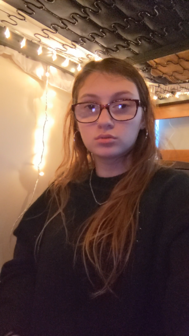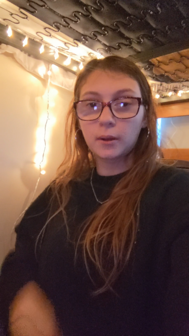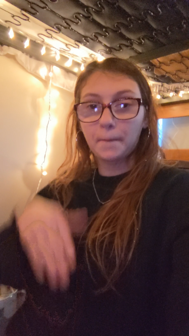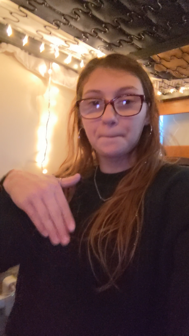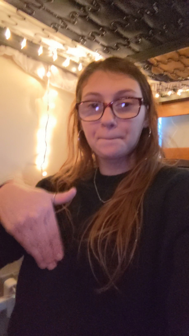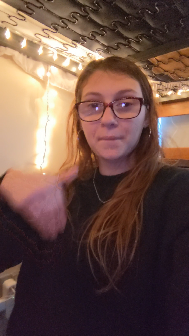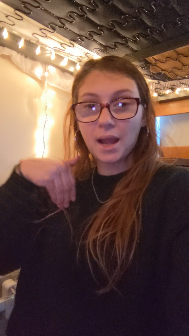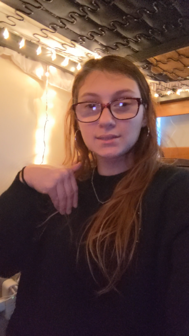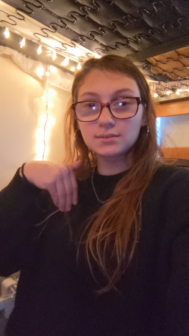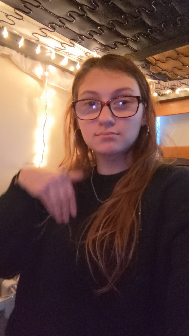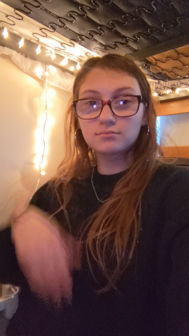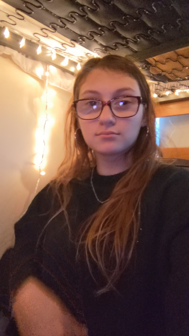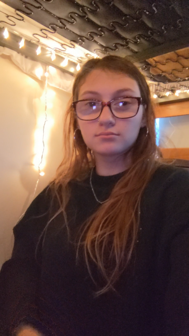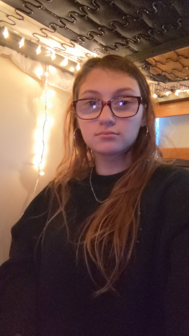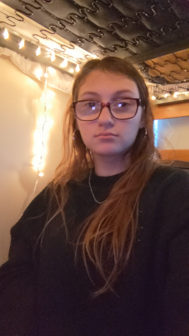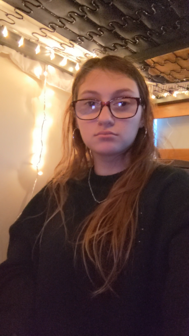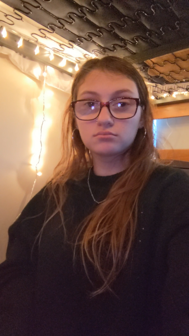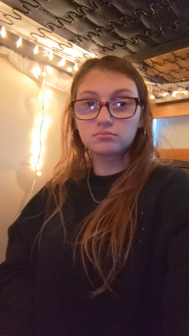pants